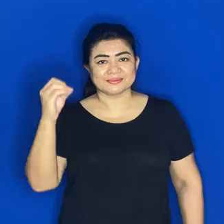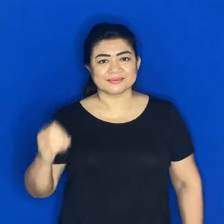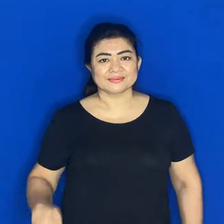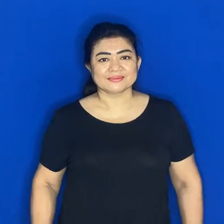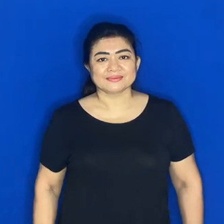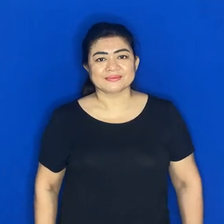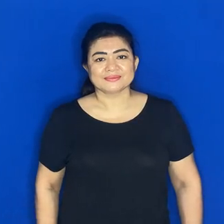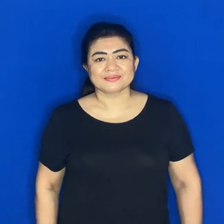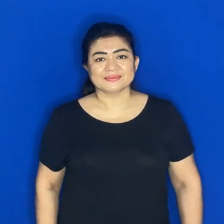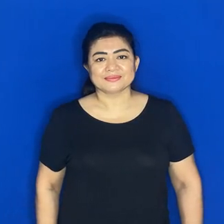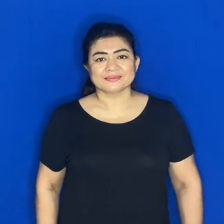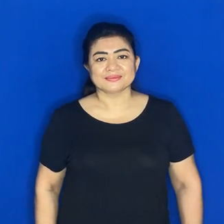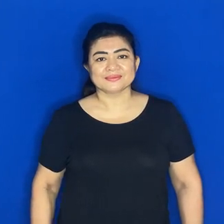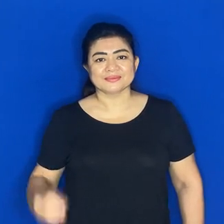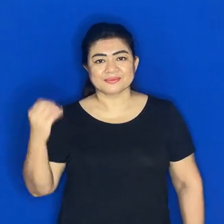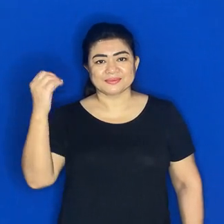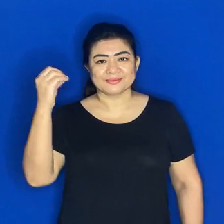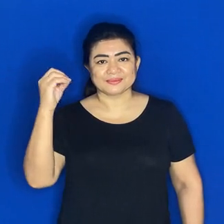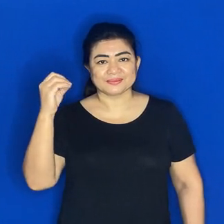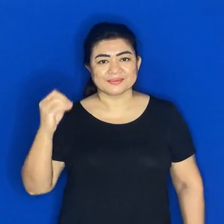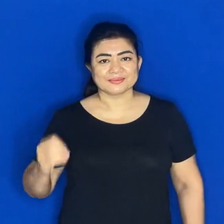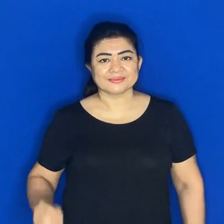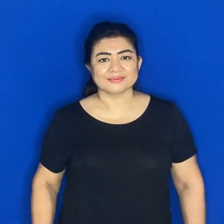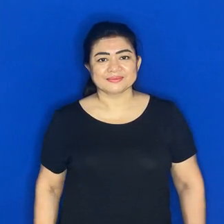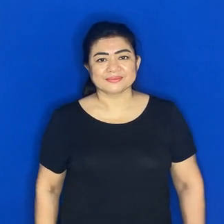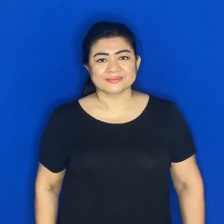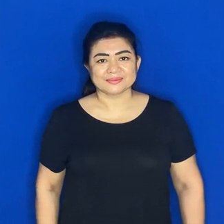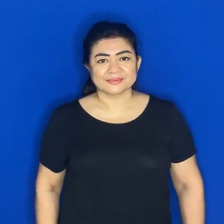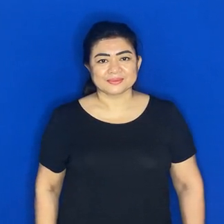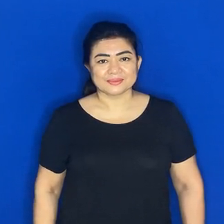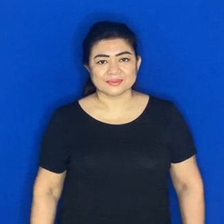orange